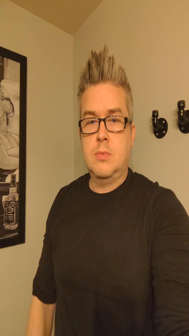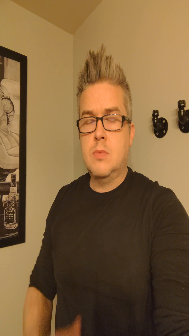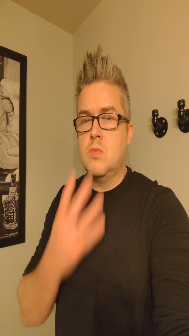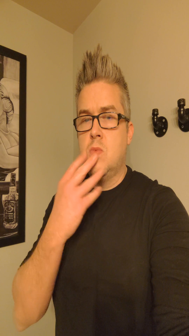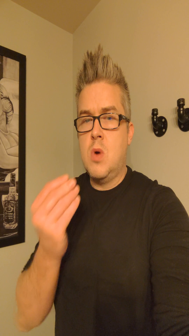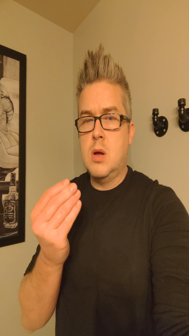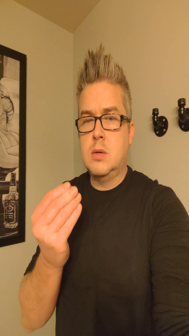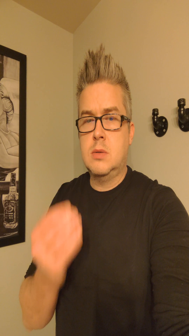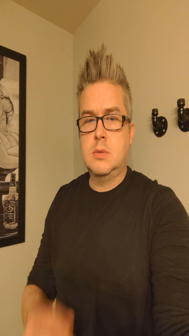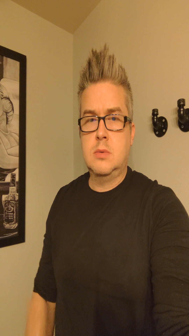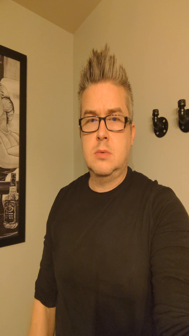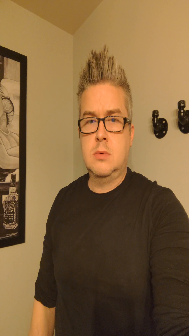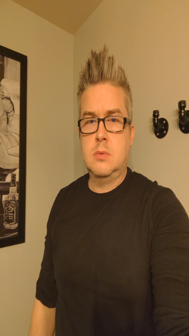wet